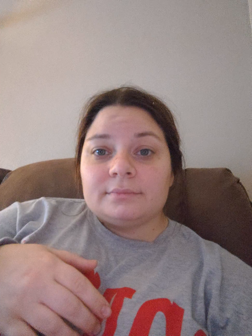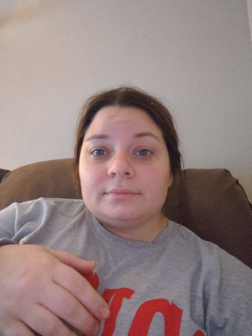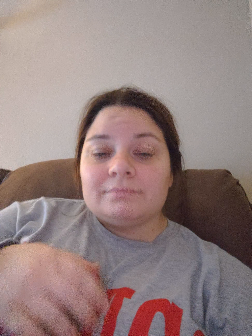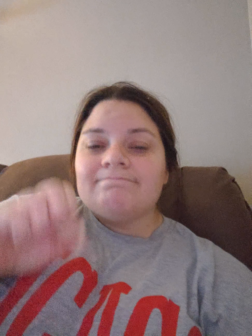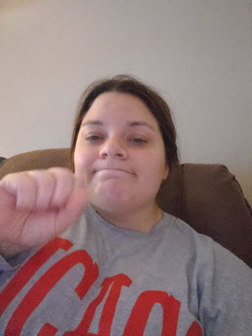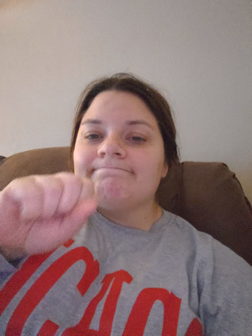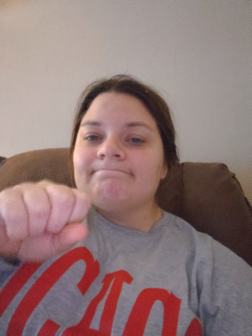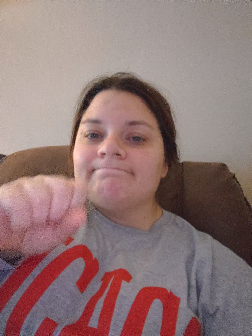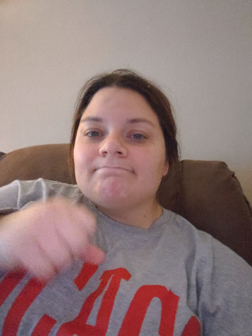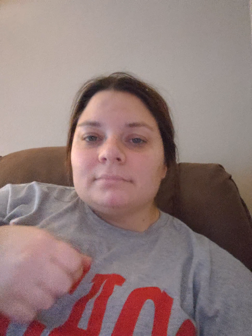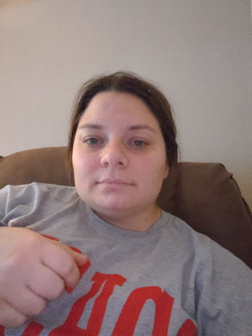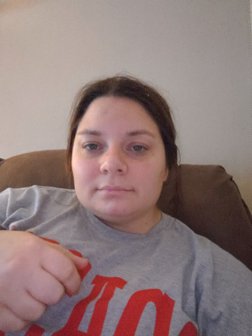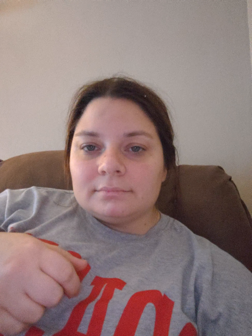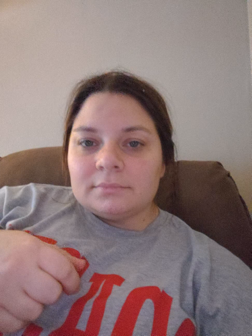yes